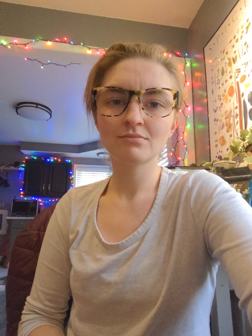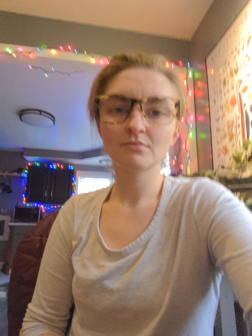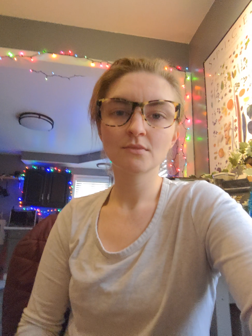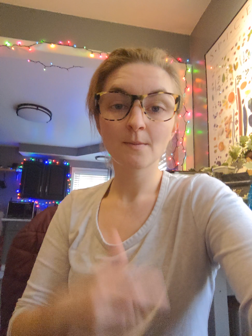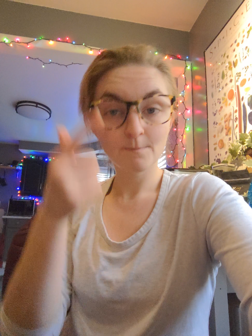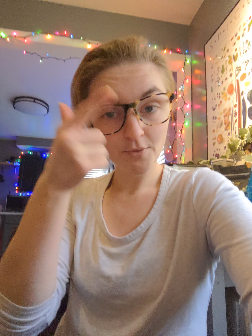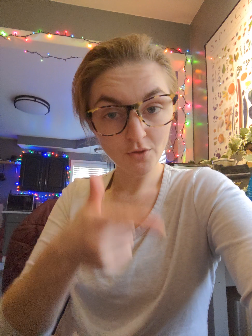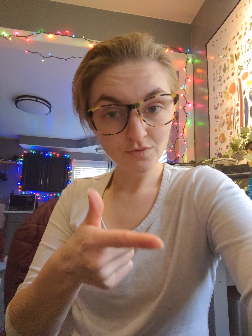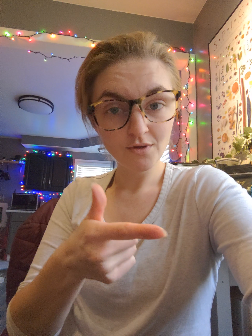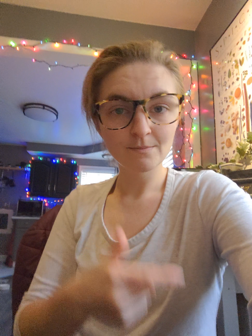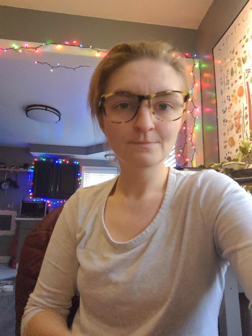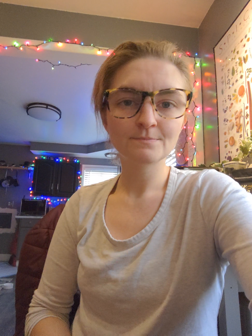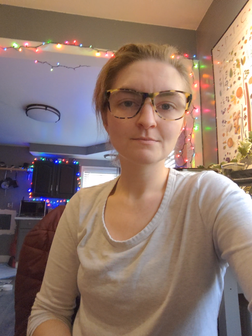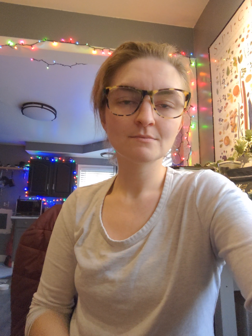brother